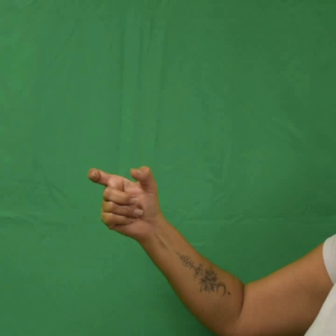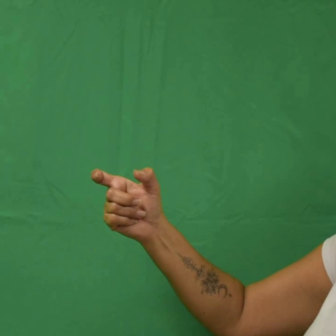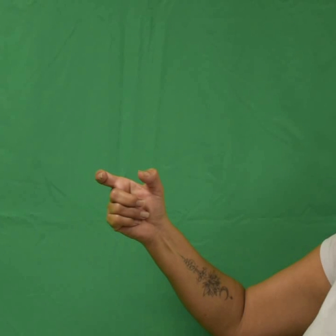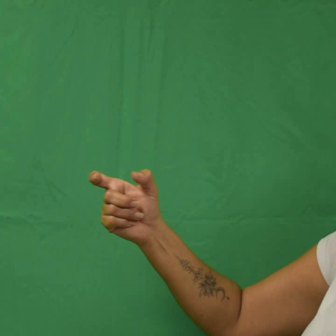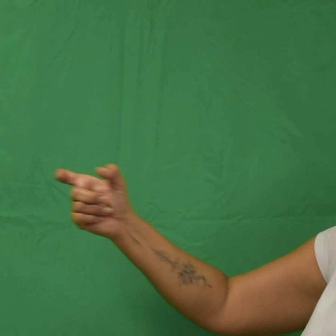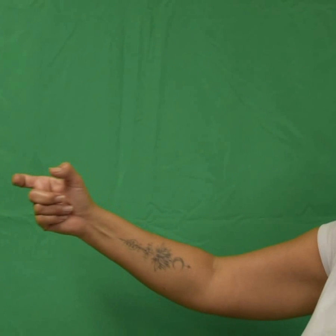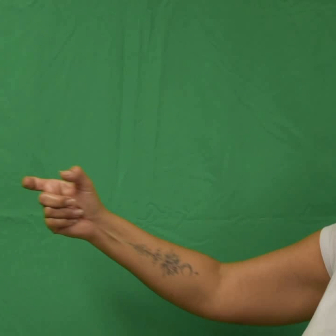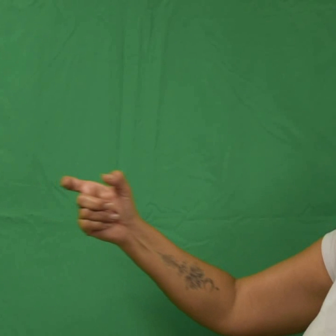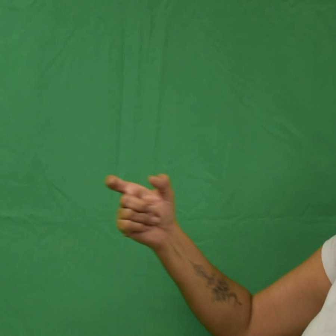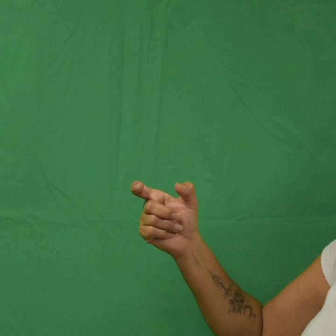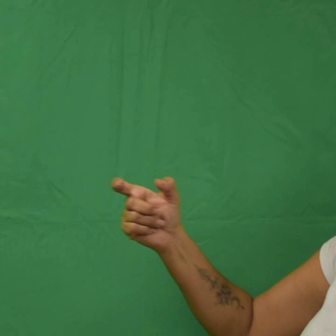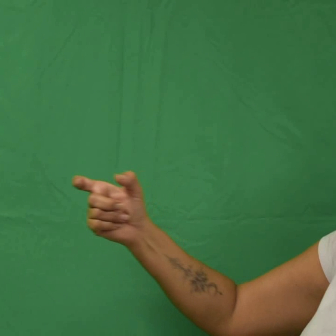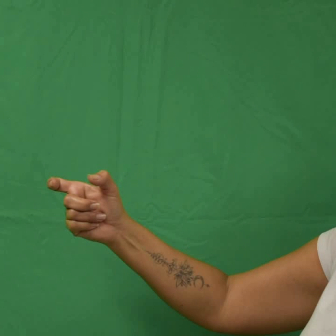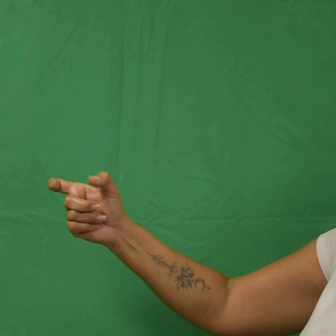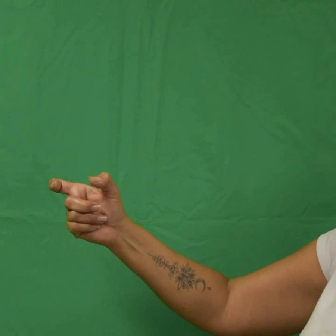X